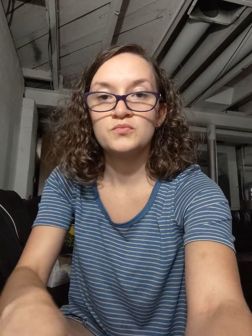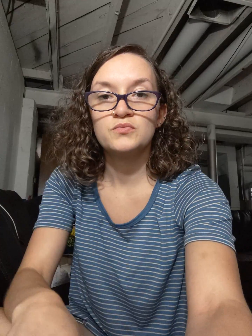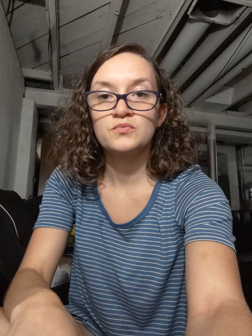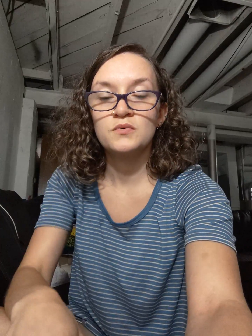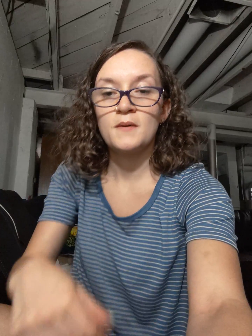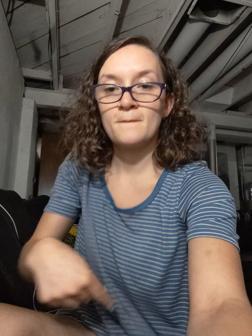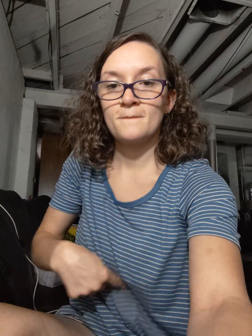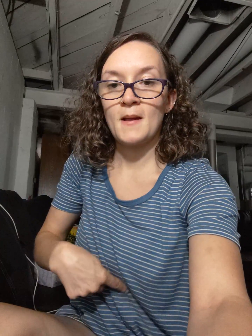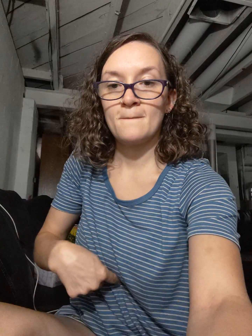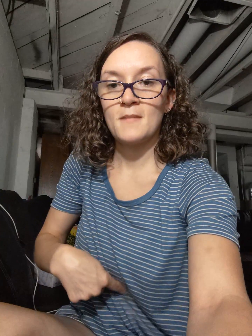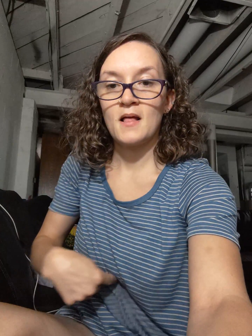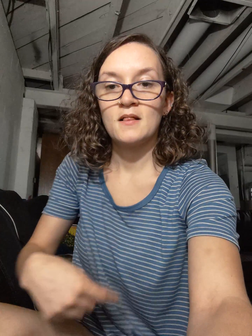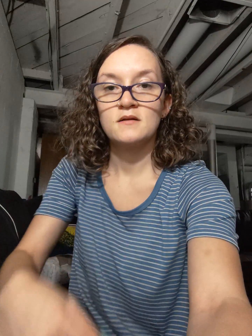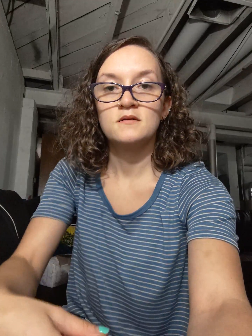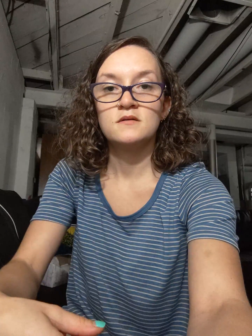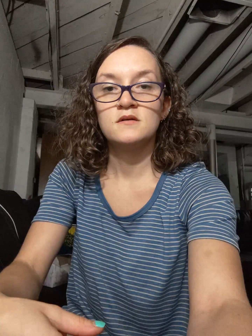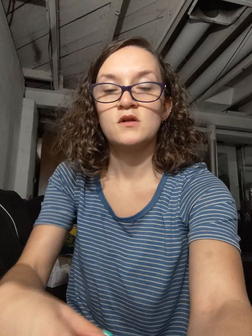belly button